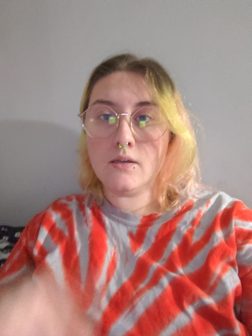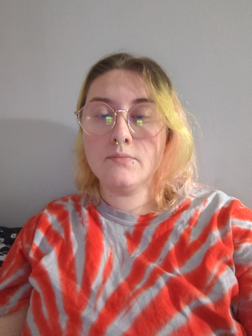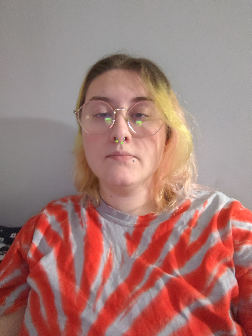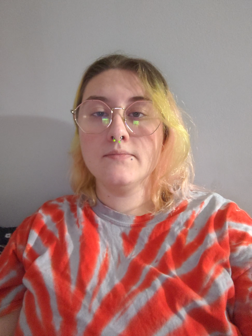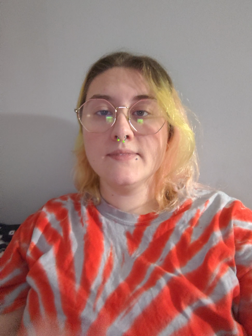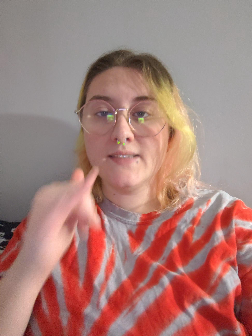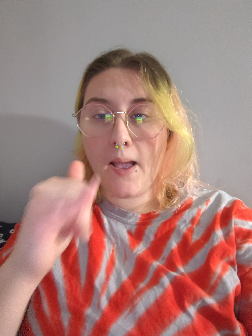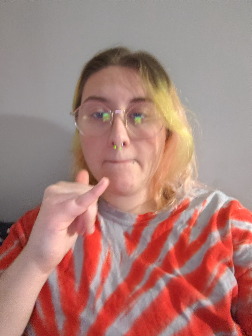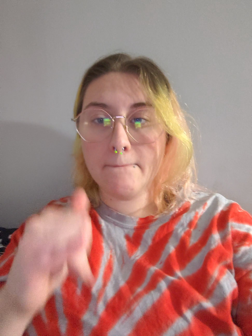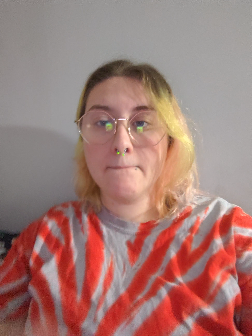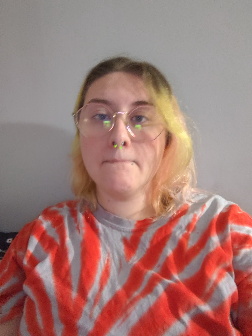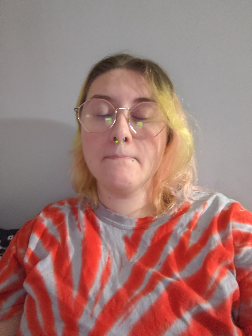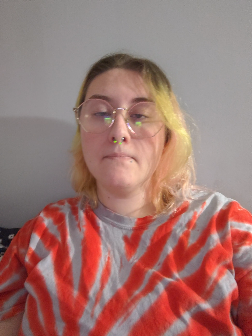same